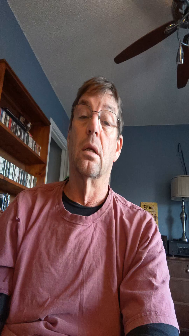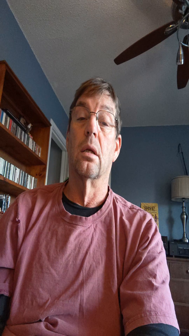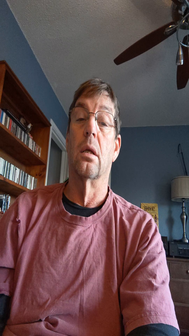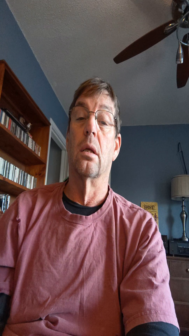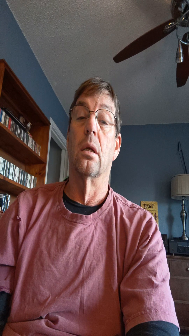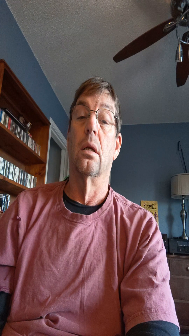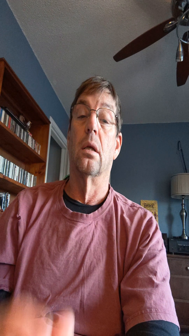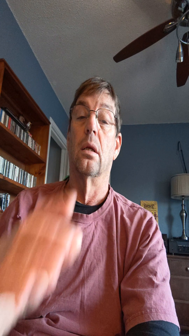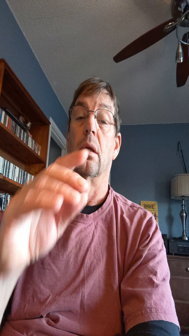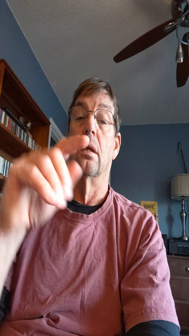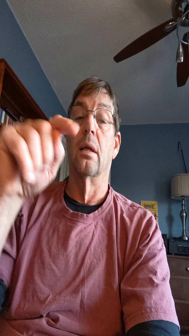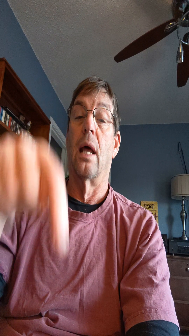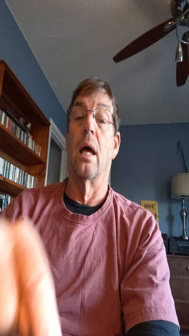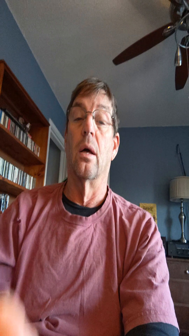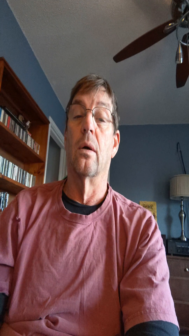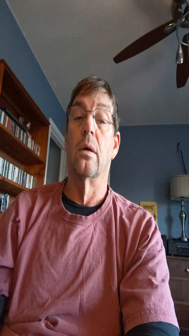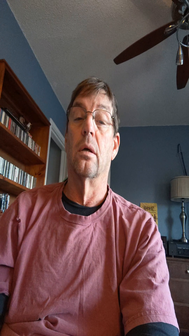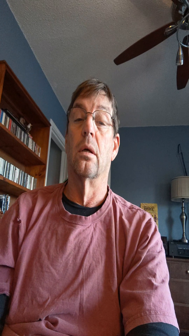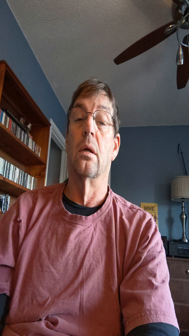down